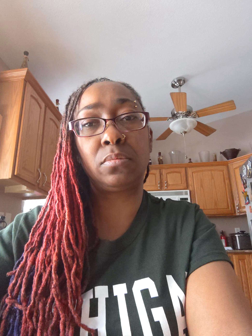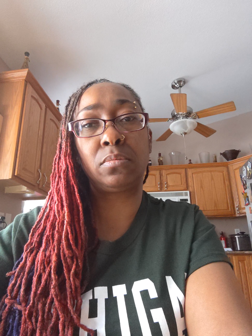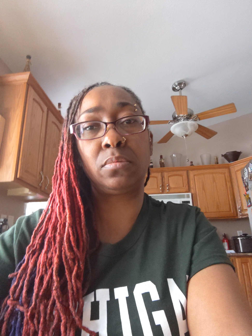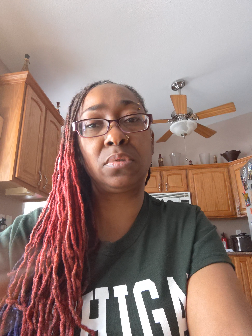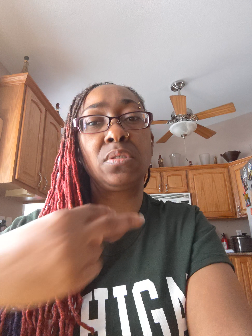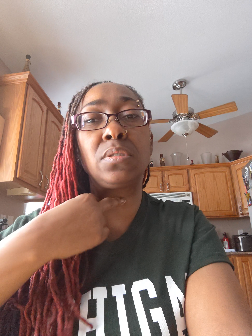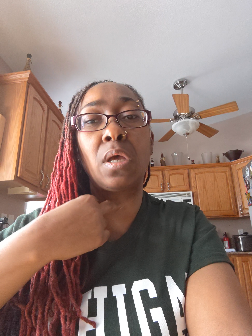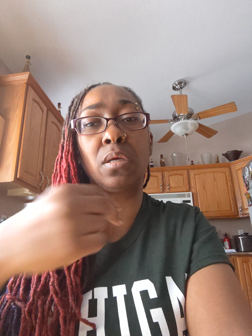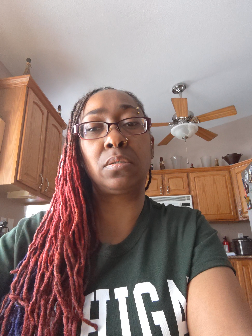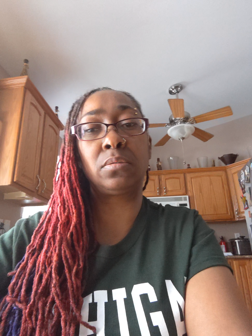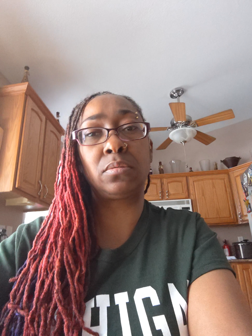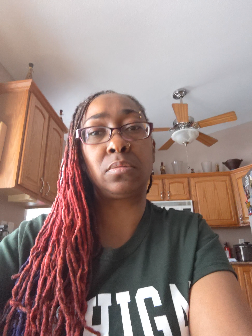stuck